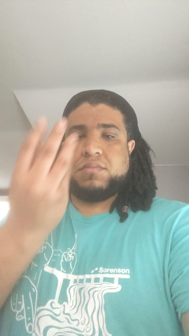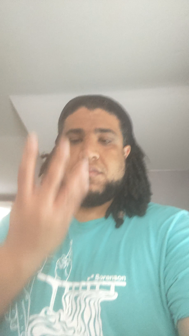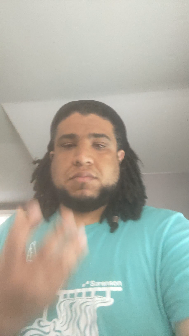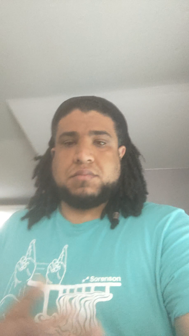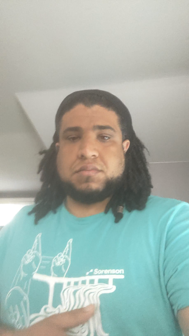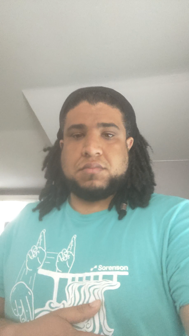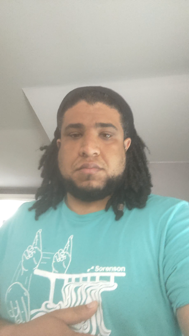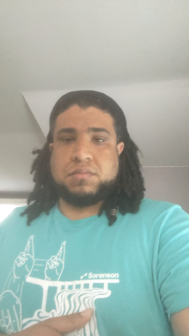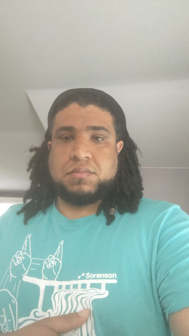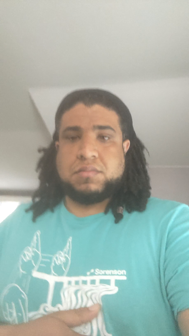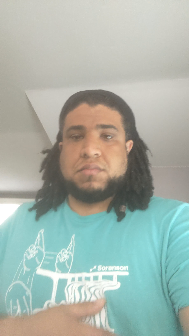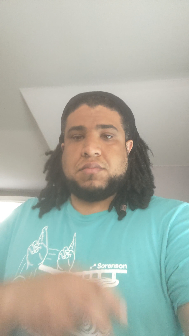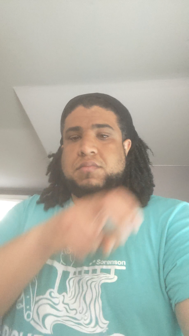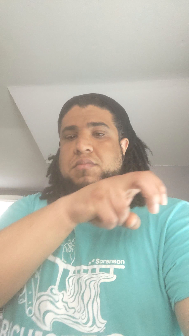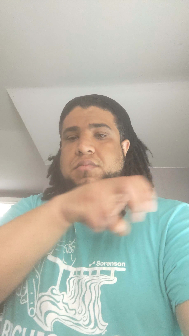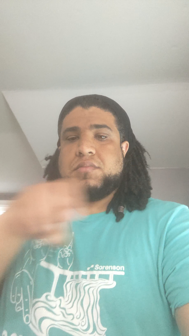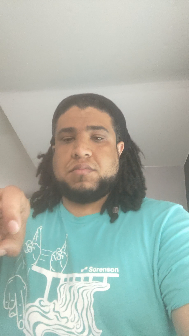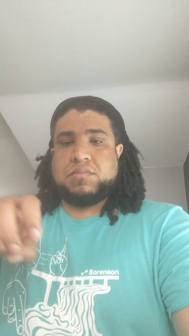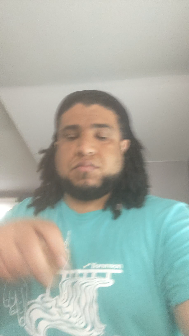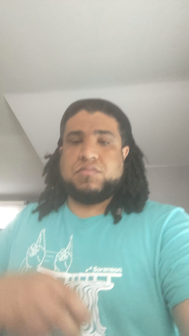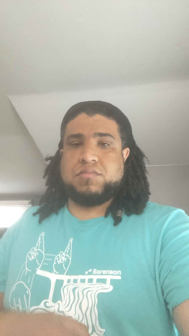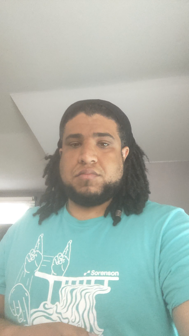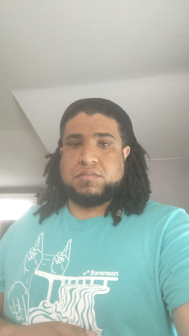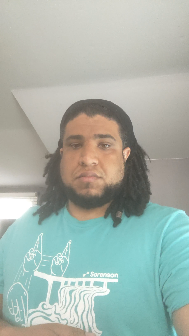couch